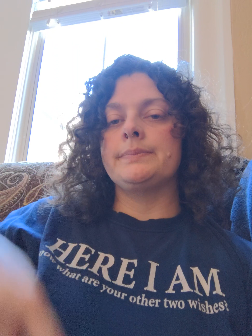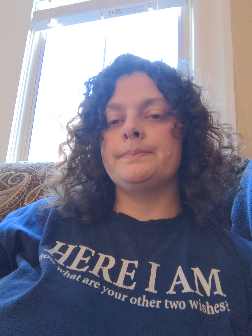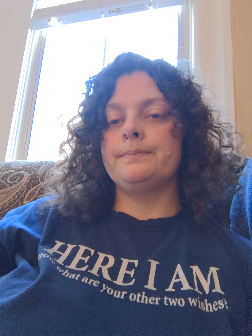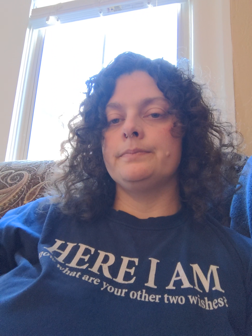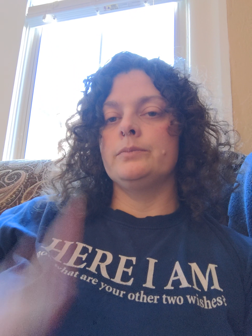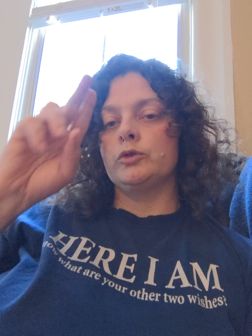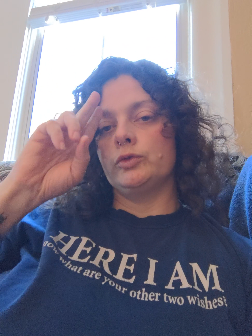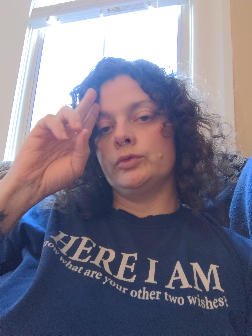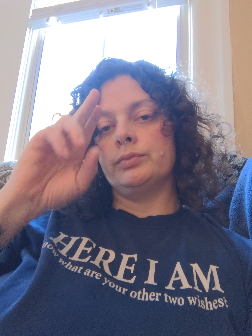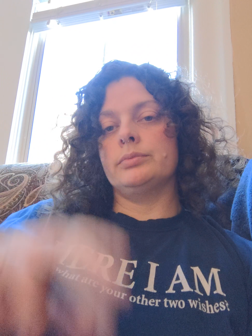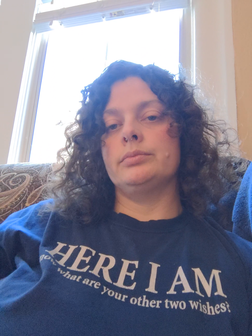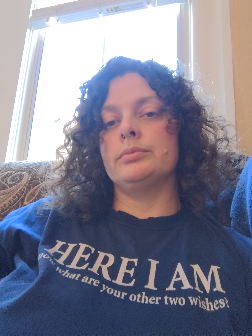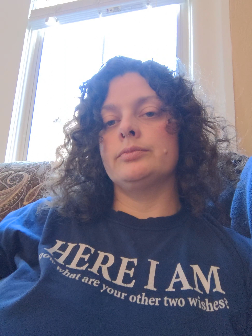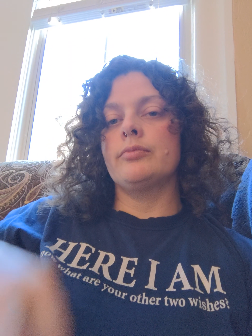uncle